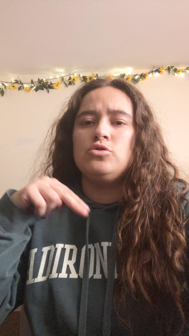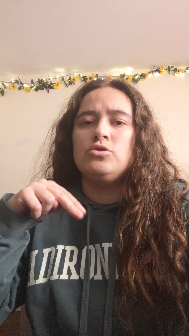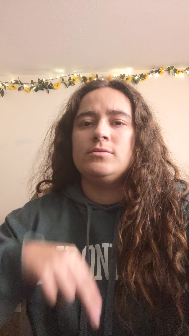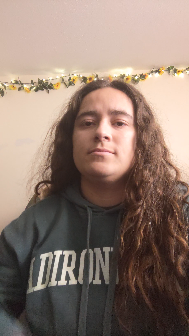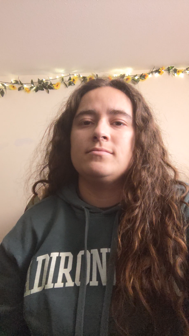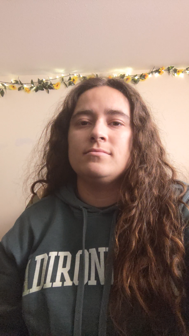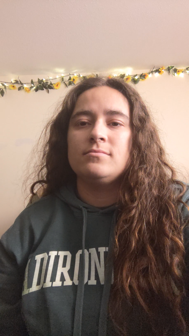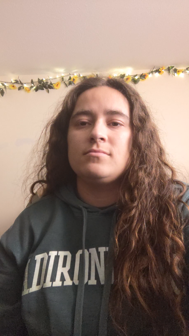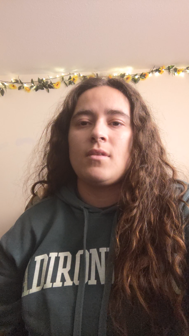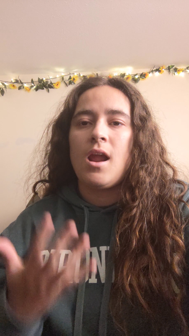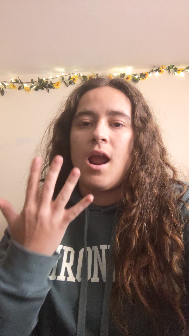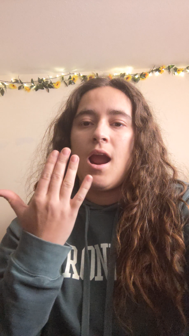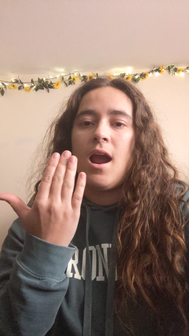hand